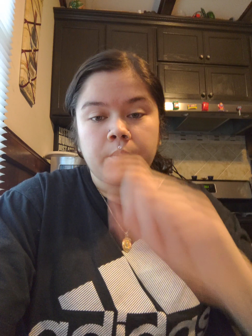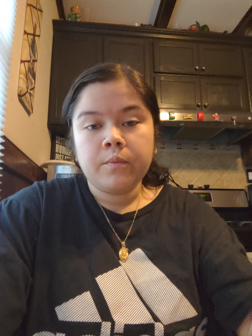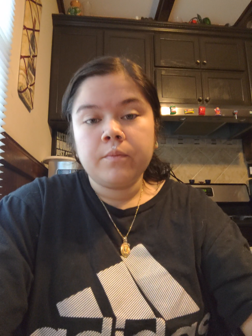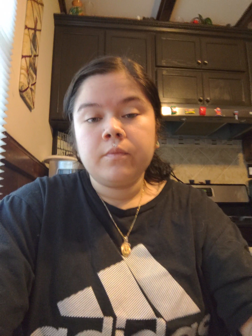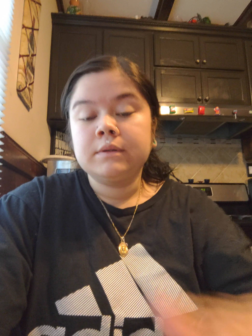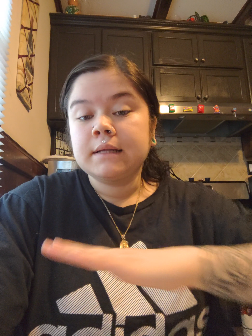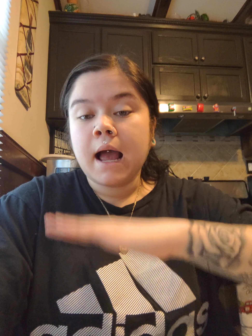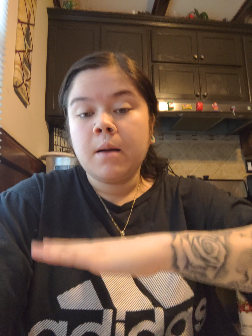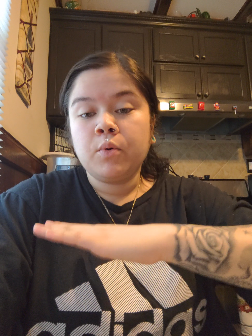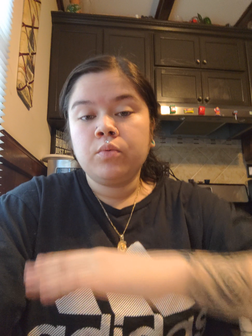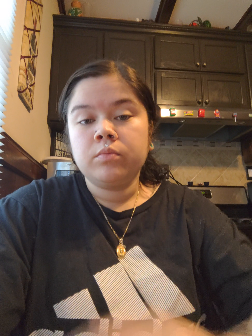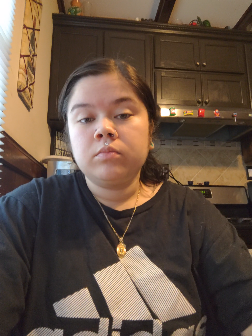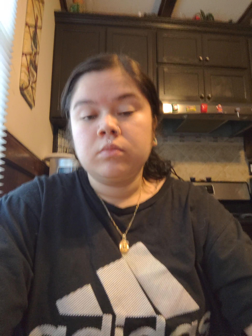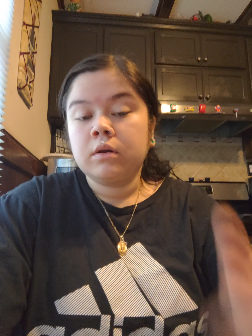table